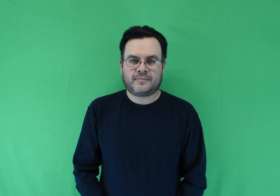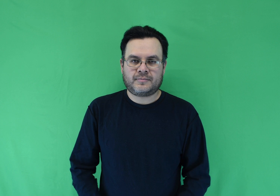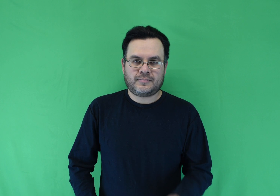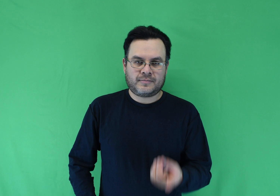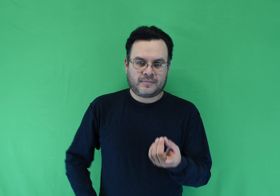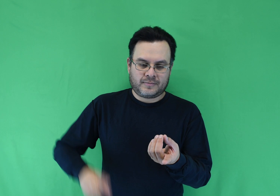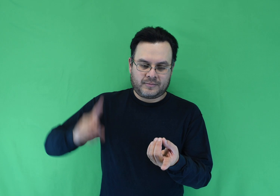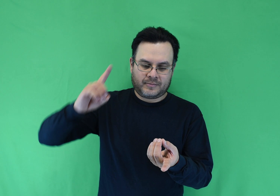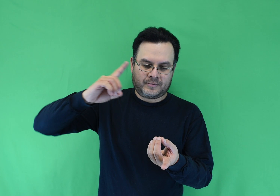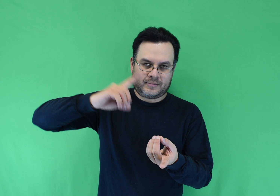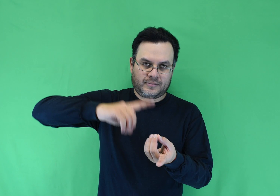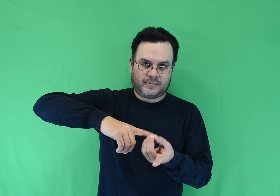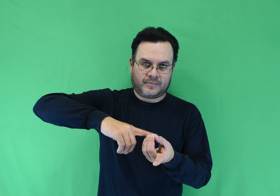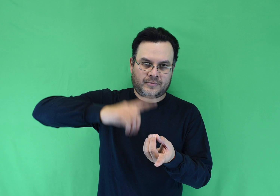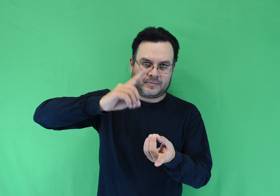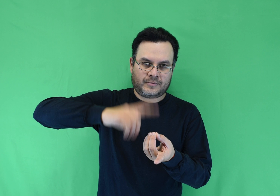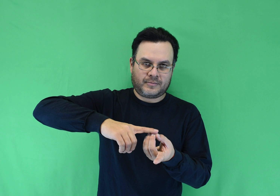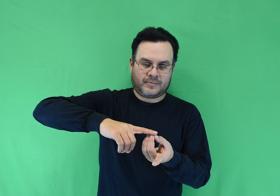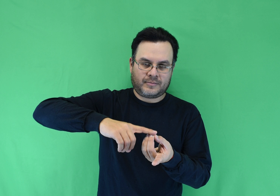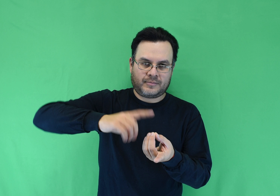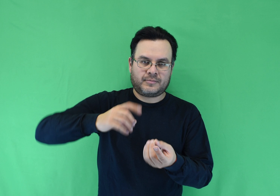dónde